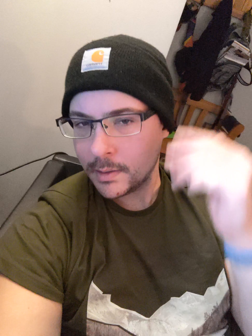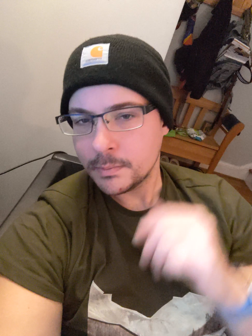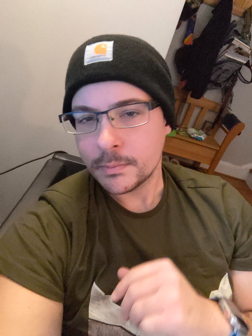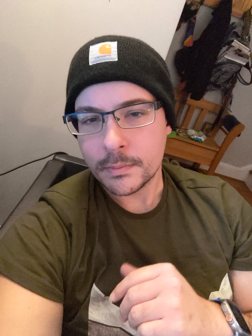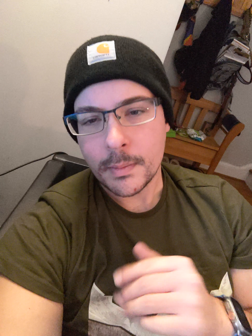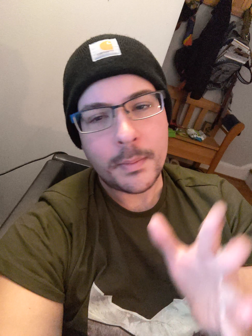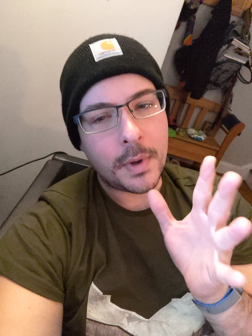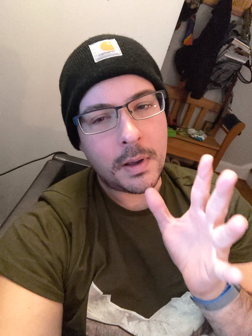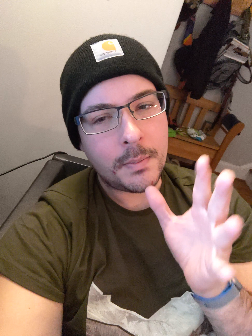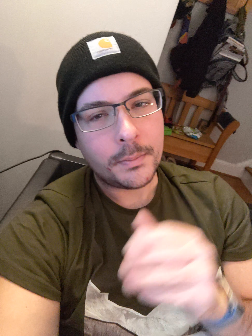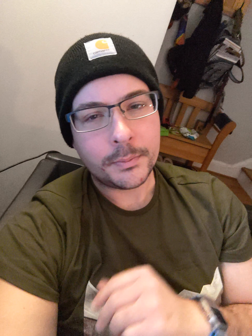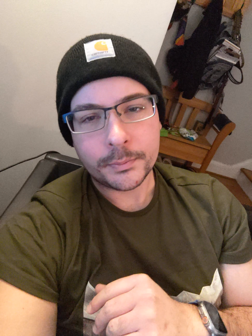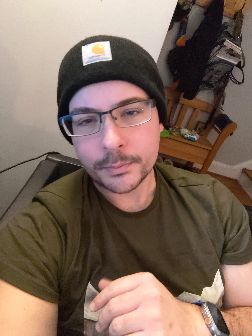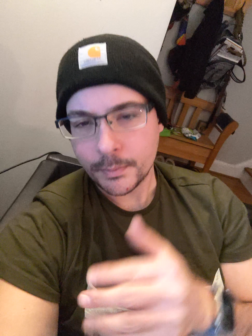mom